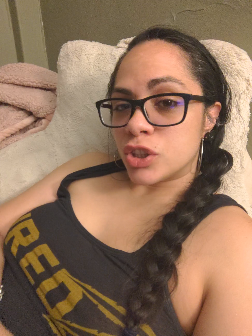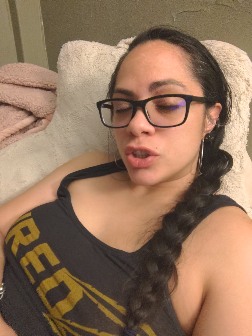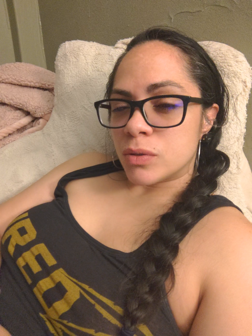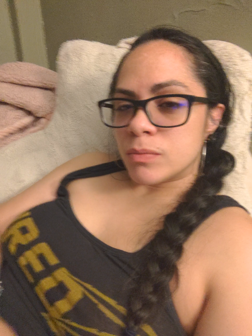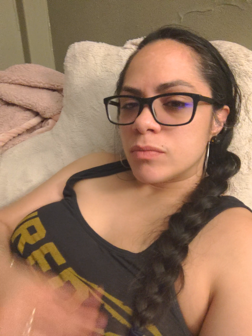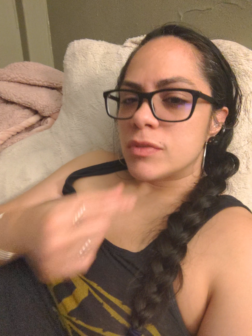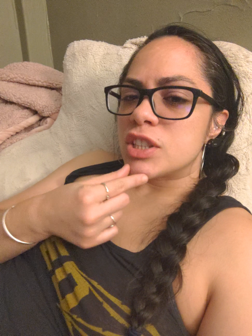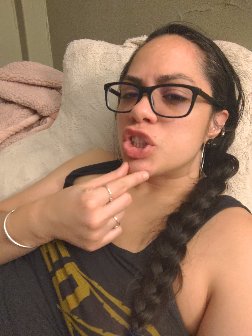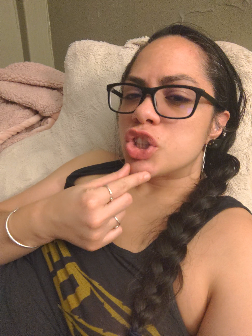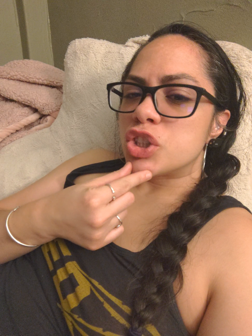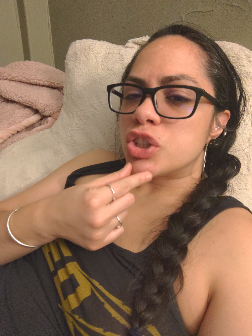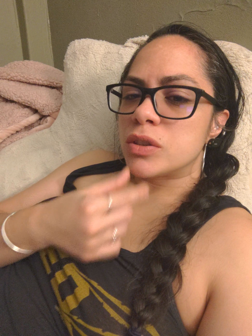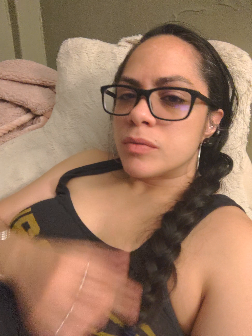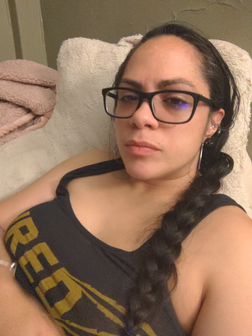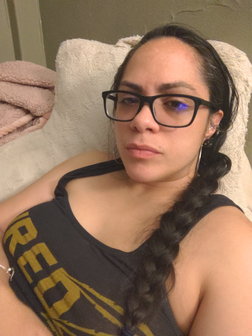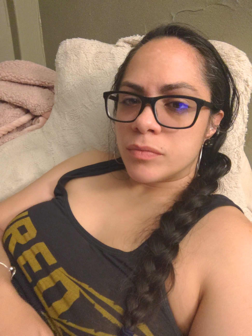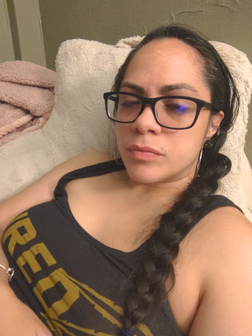chin